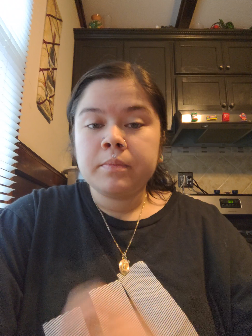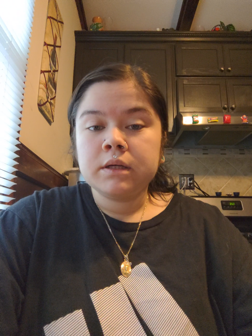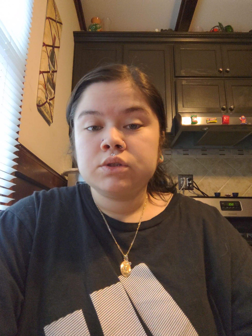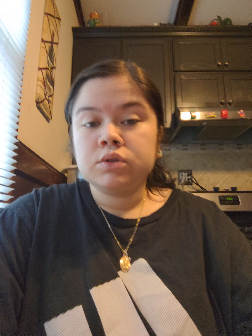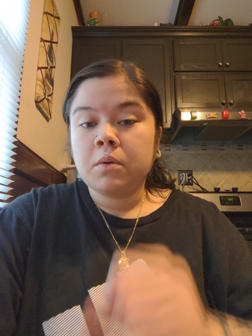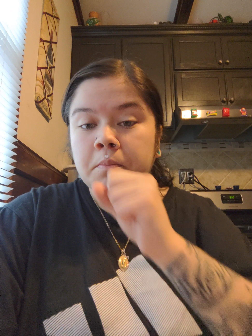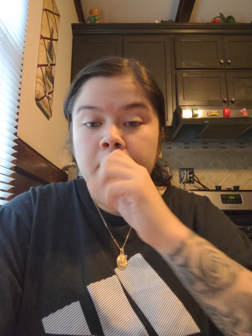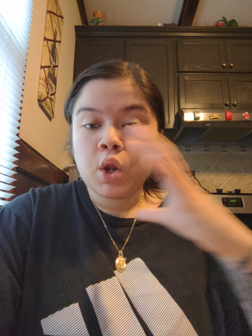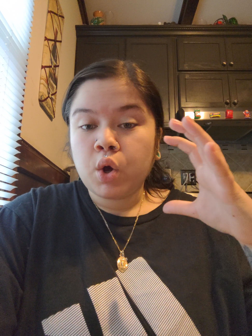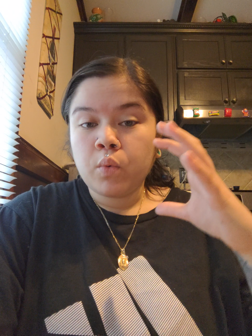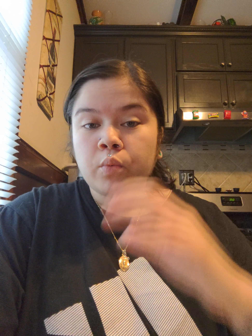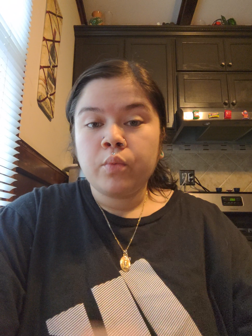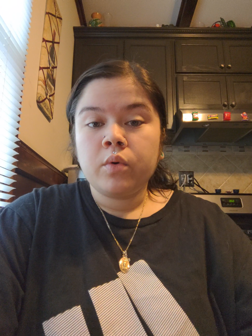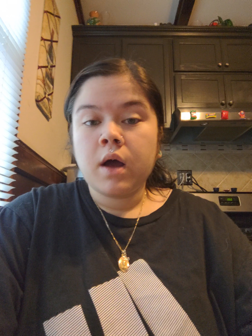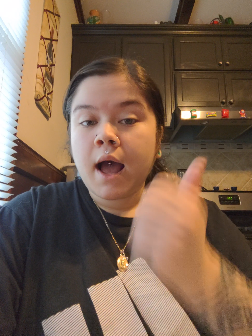balloon